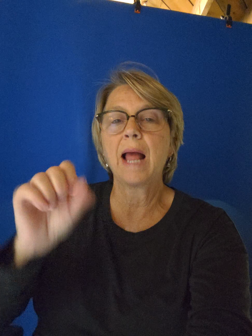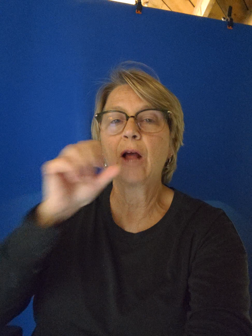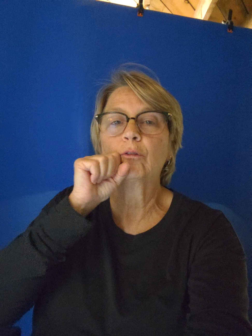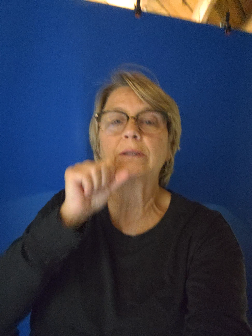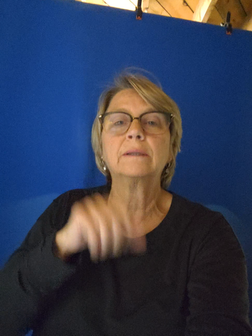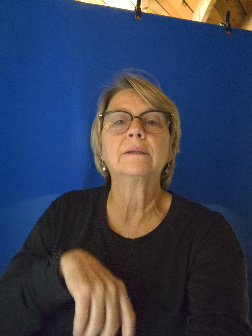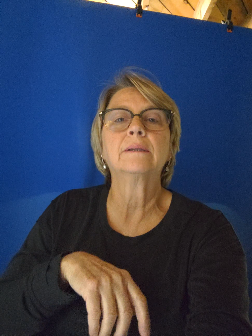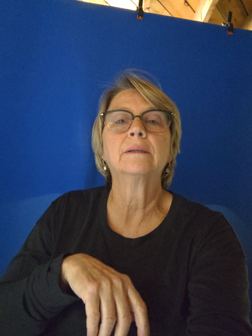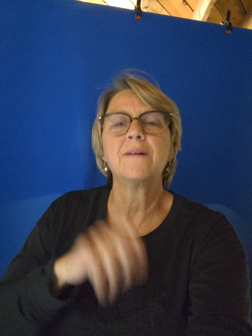carrot